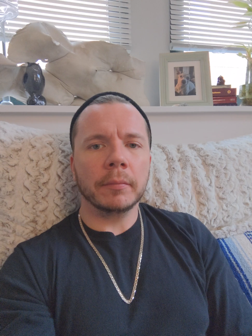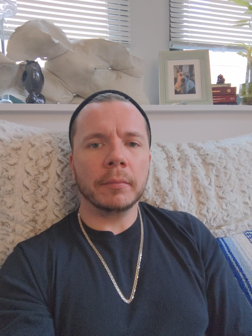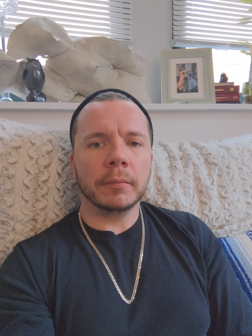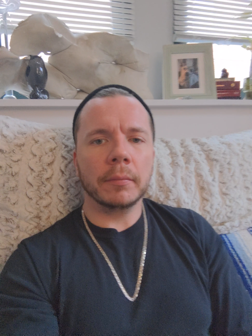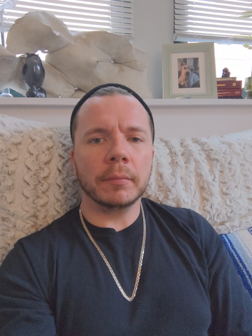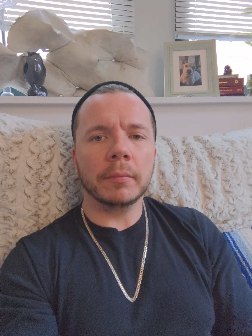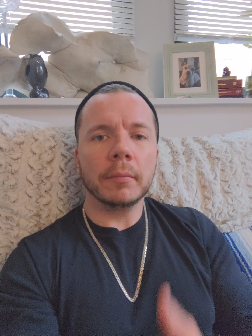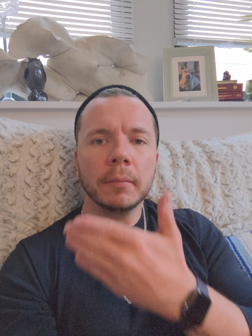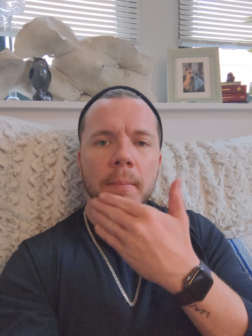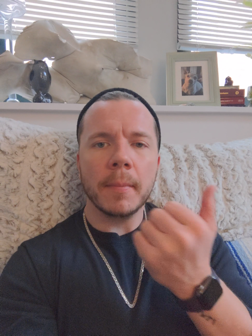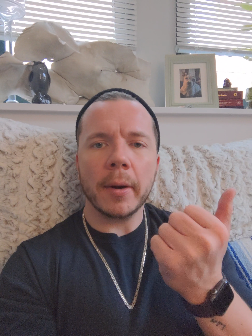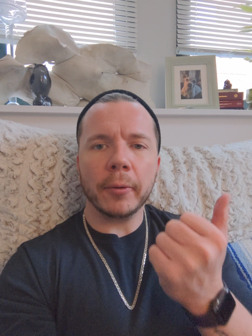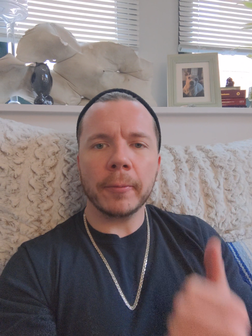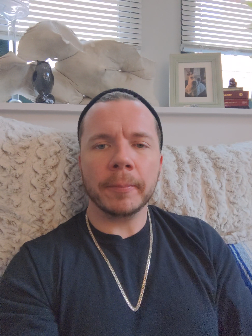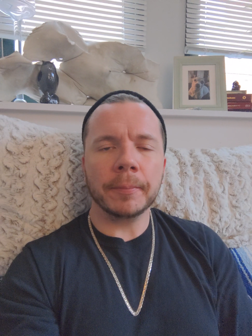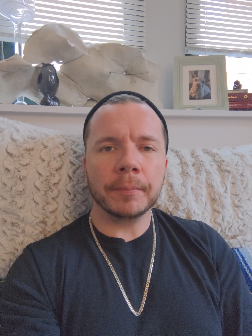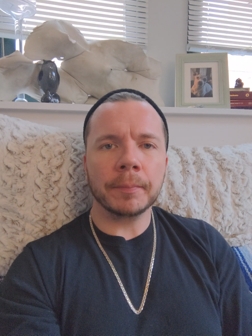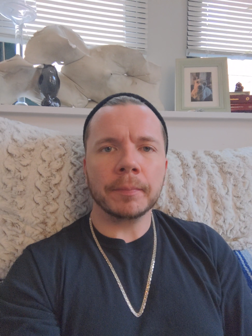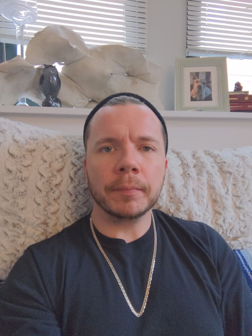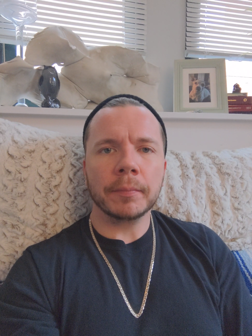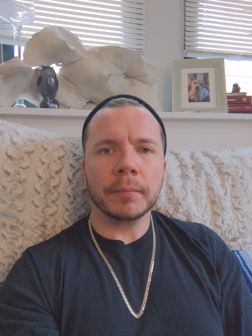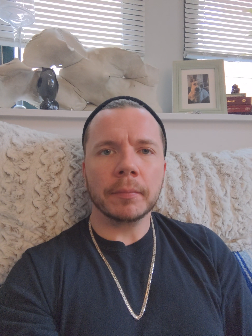better